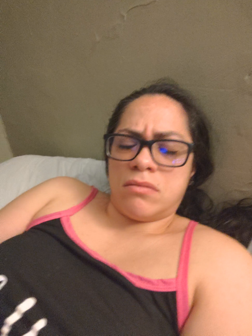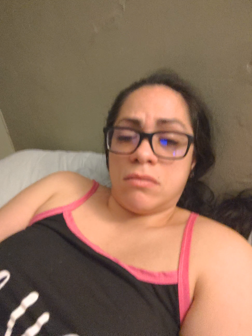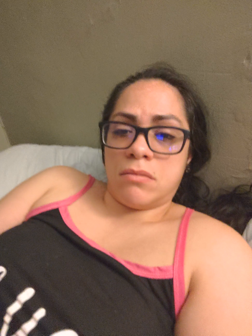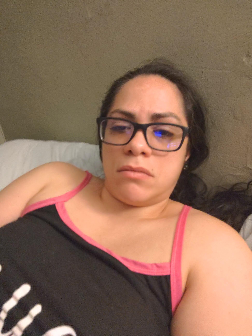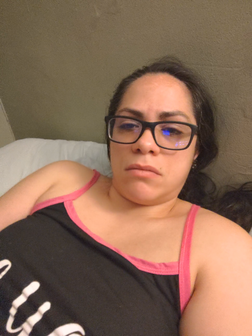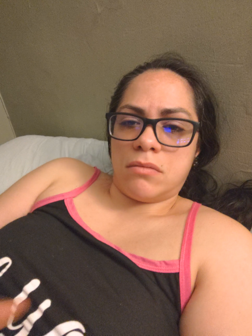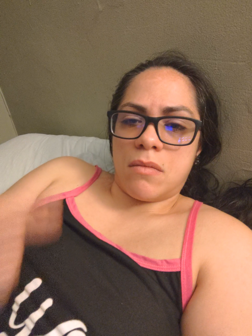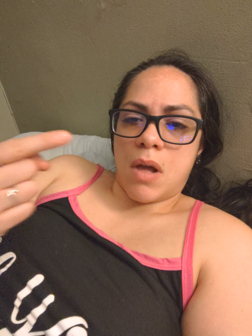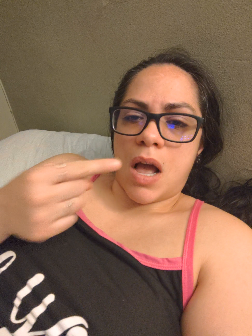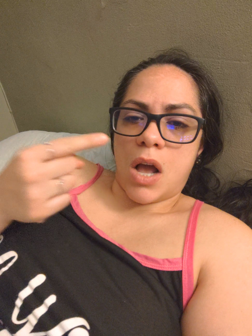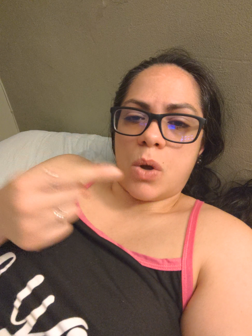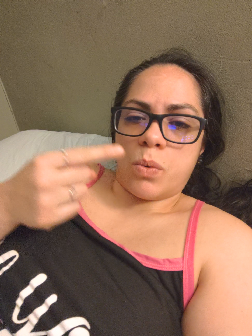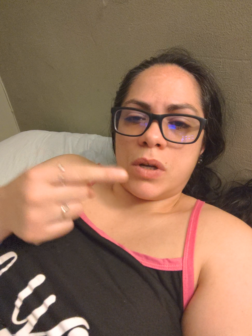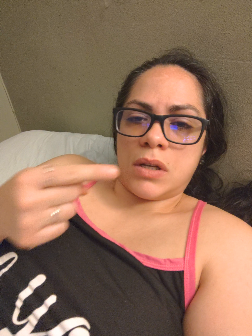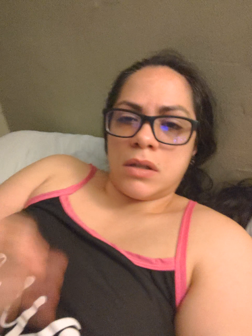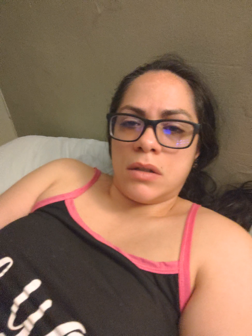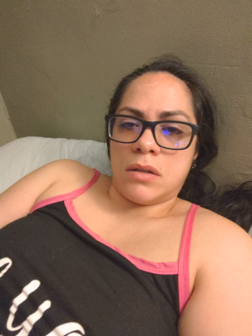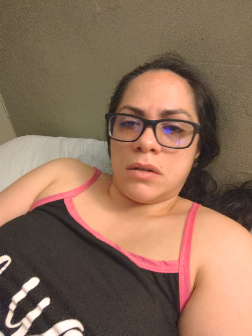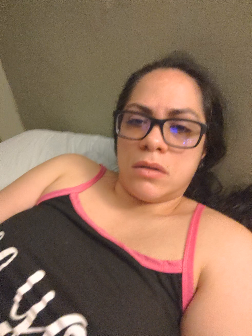owie